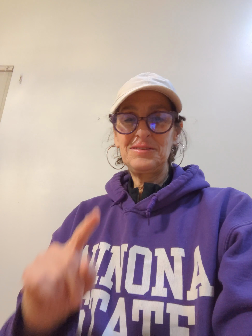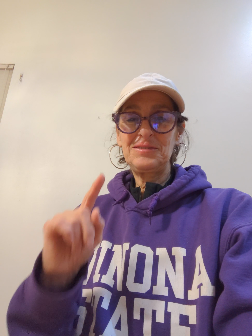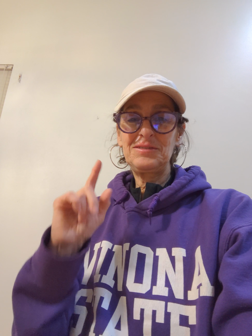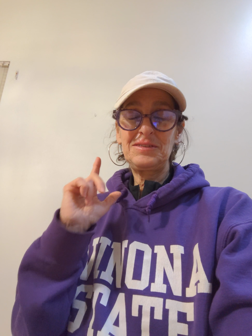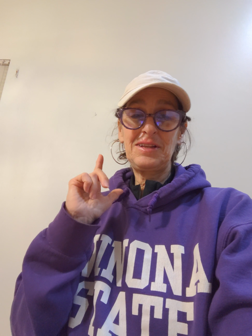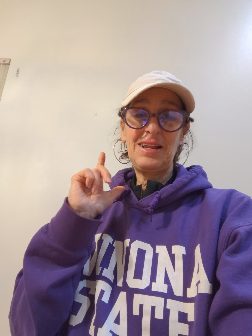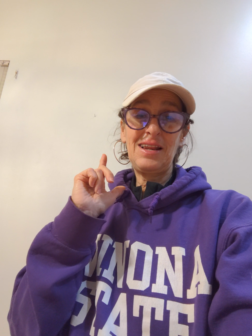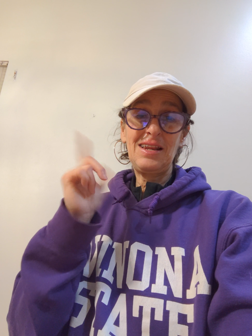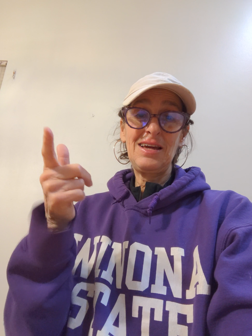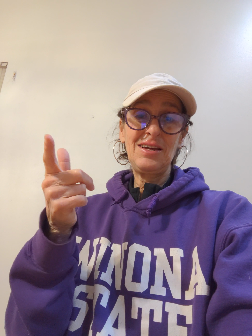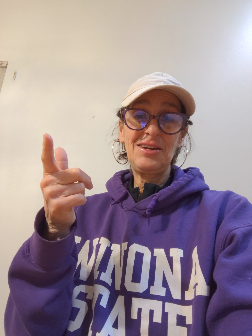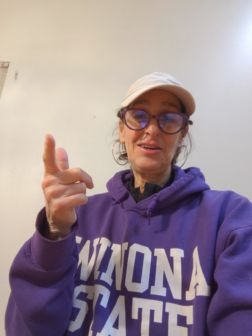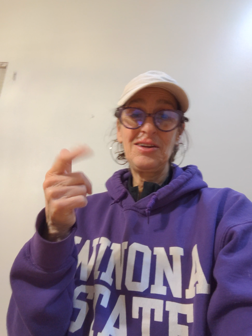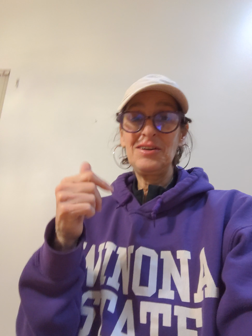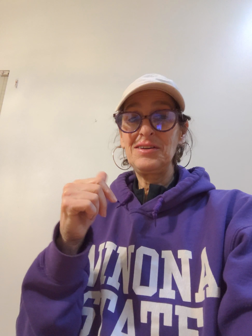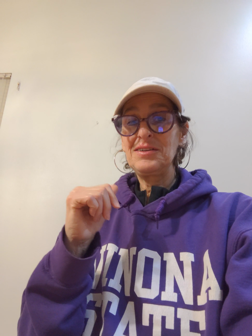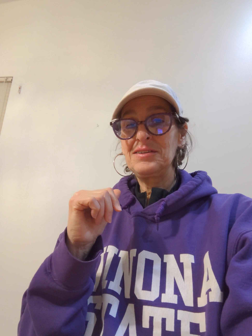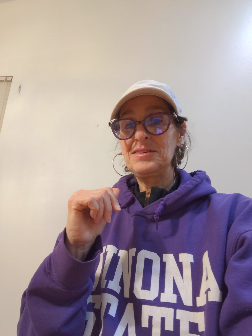later